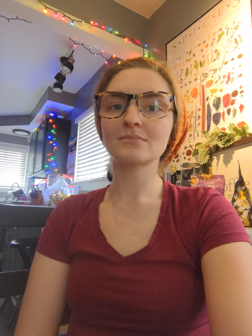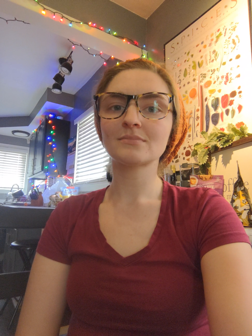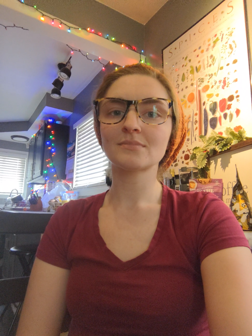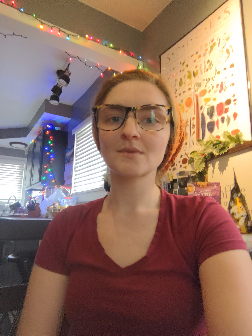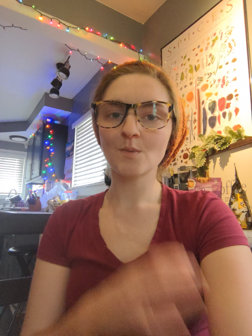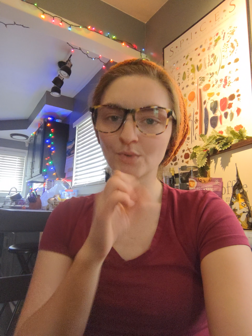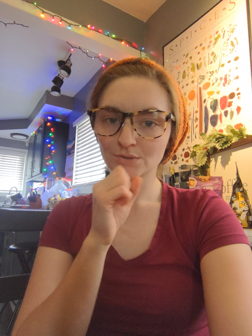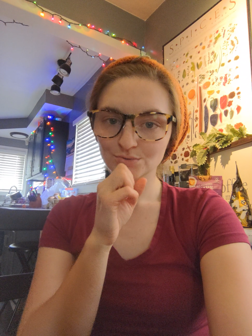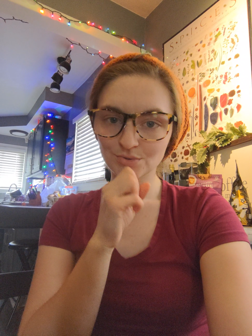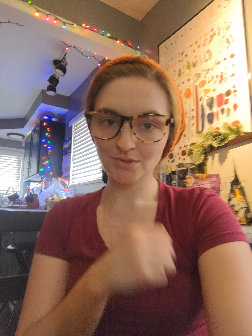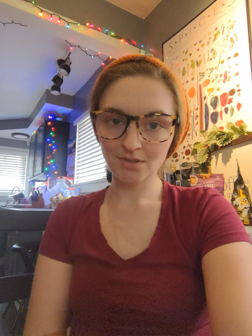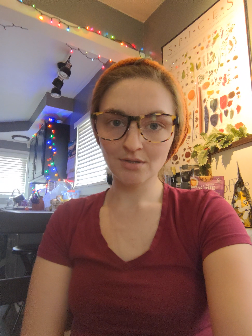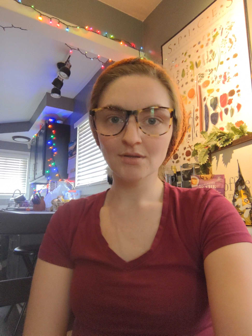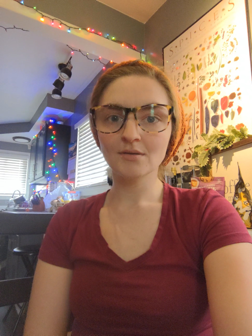orange